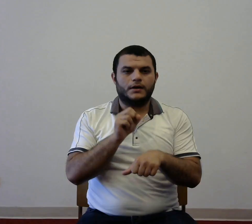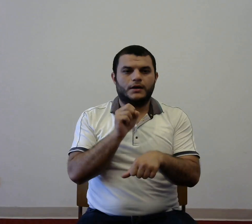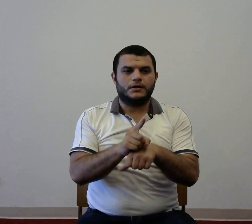sifariş